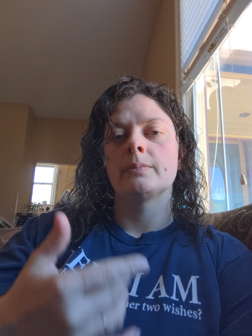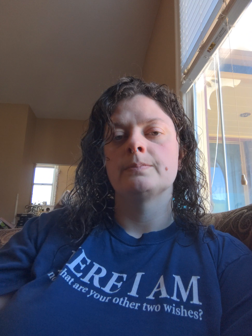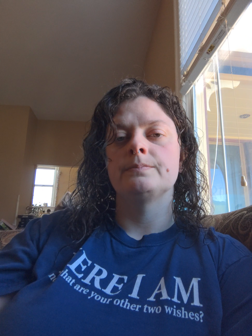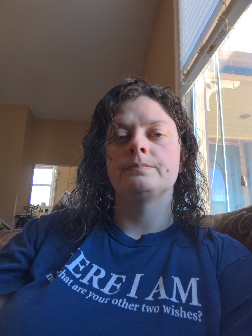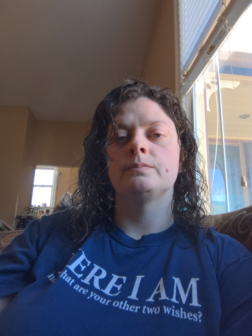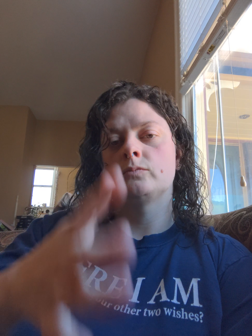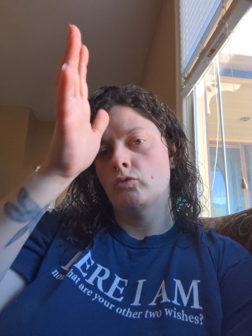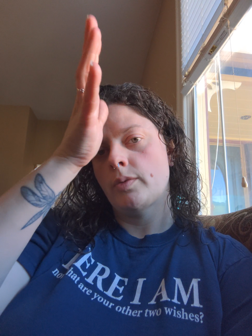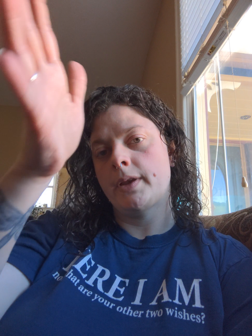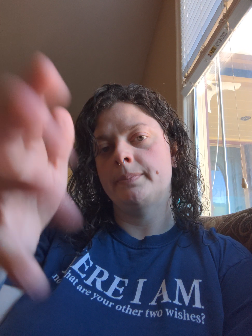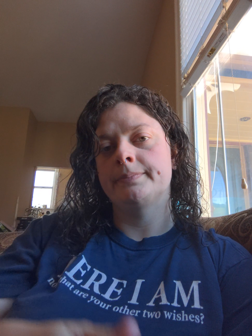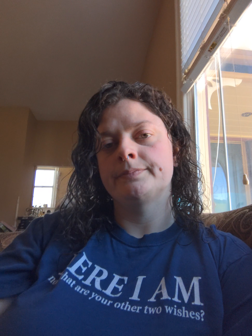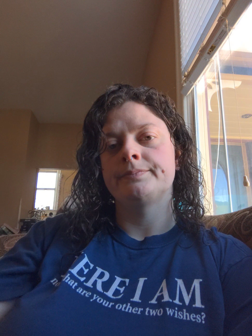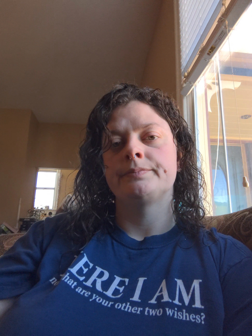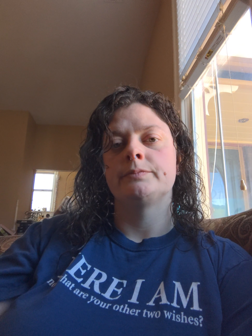grandpa